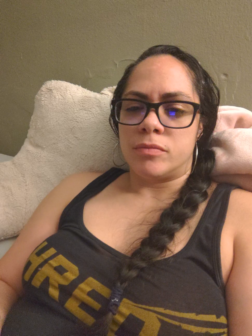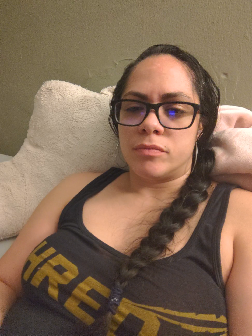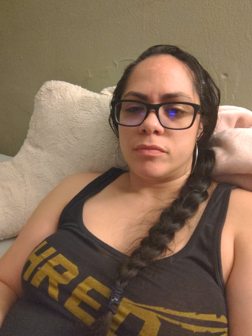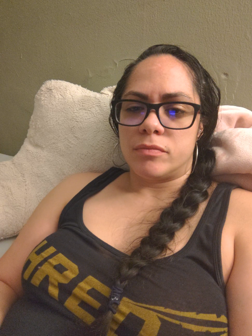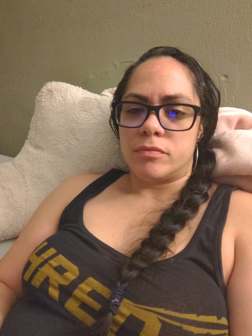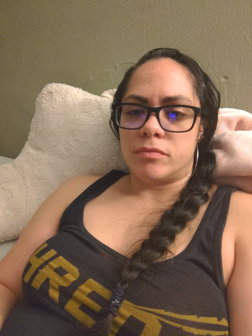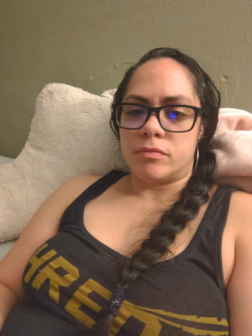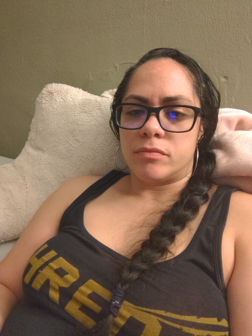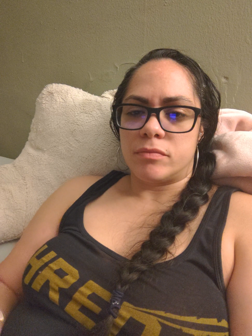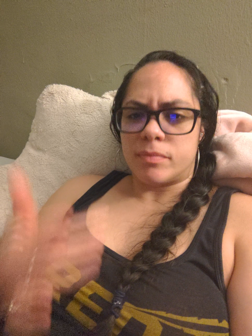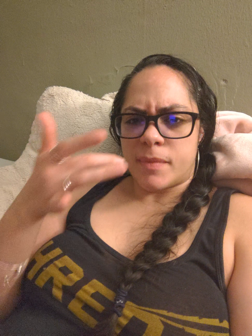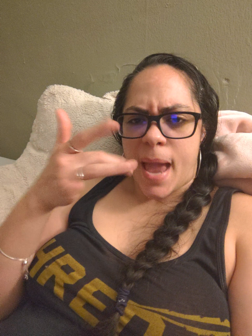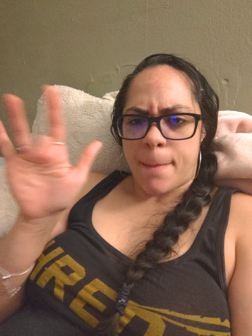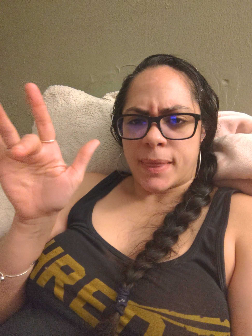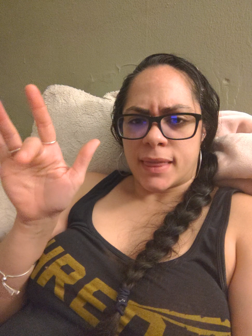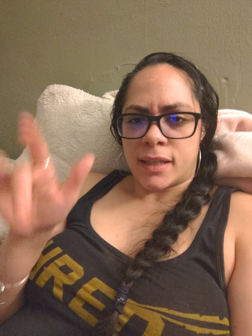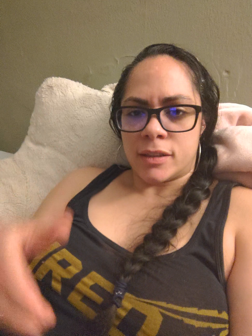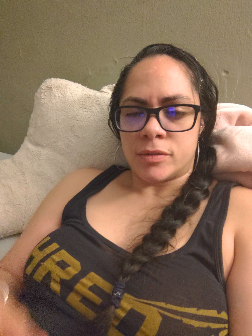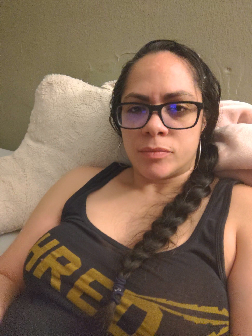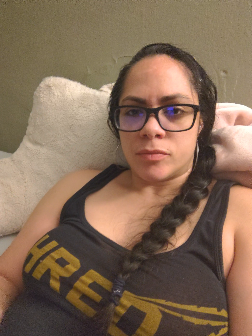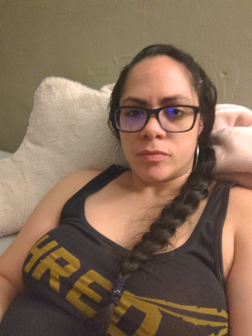empty